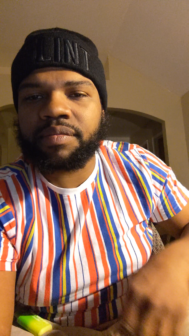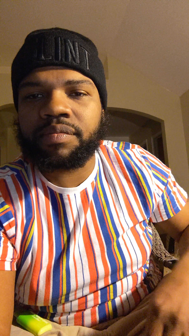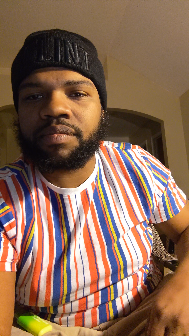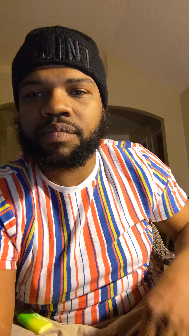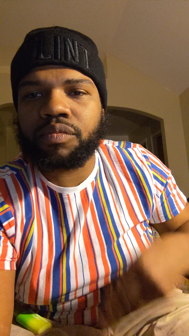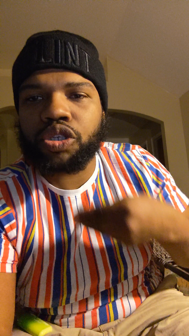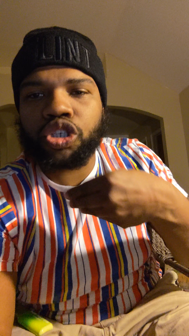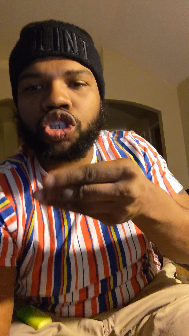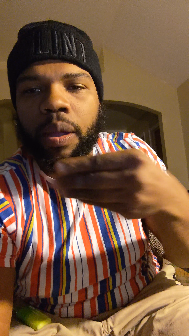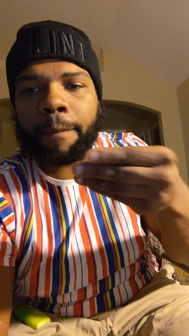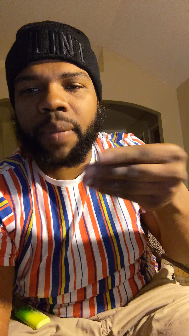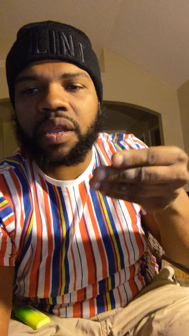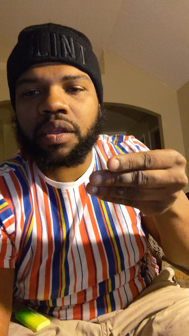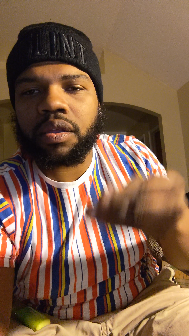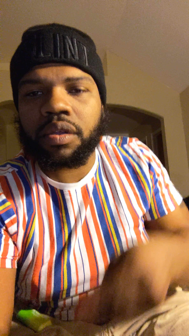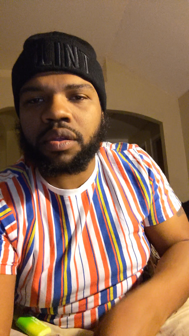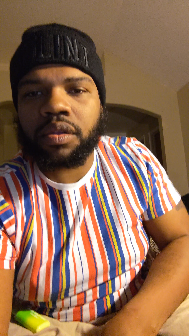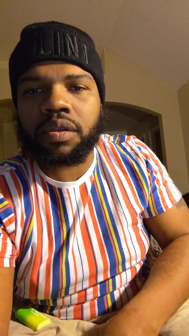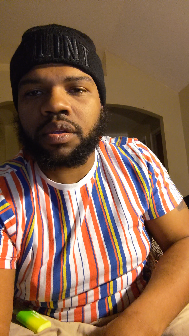shopping